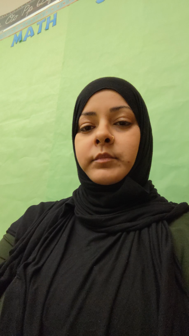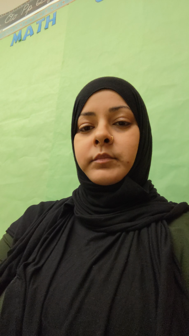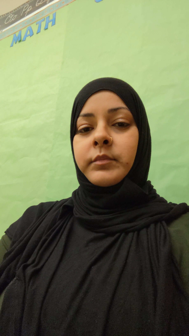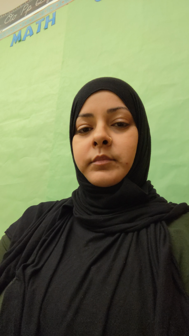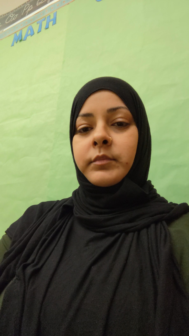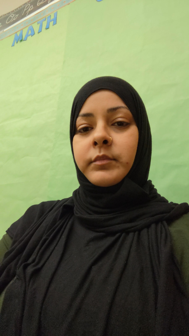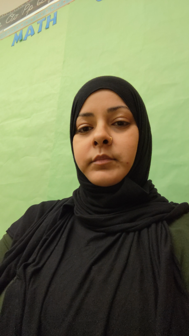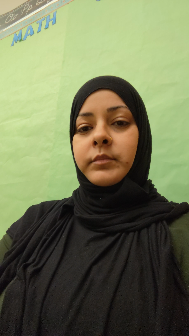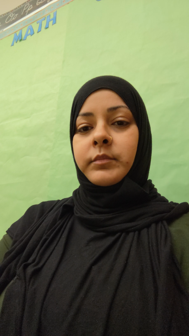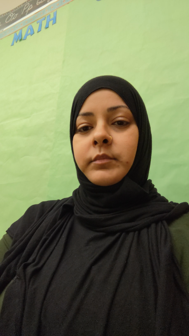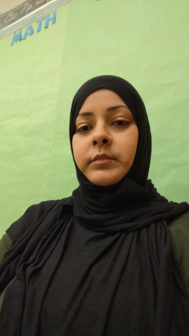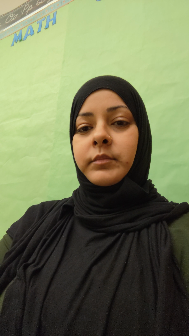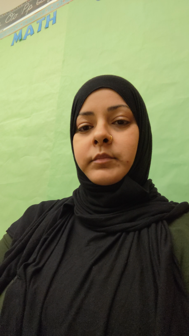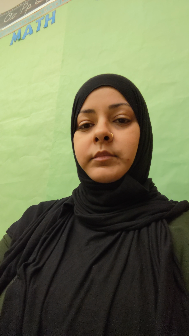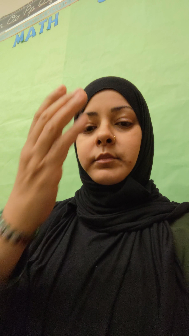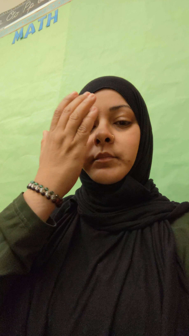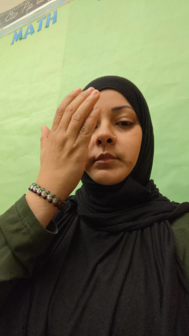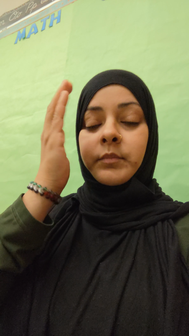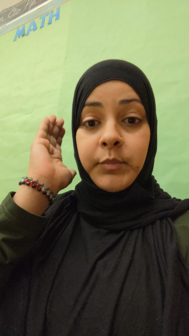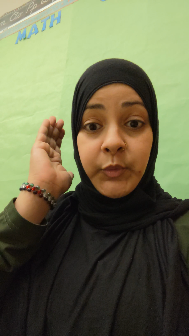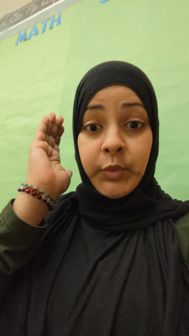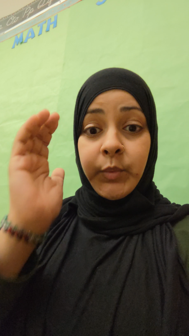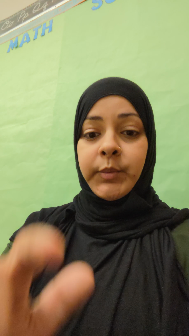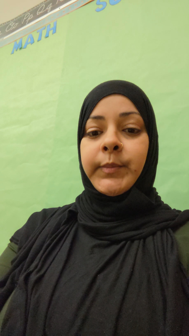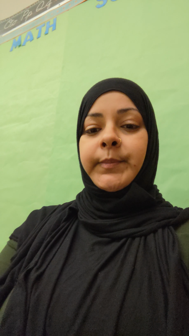peekaboo